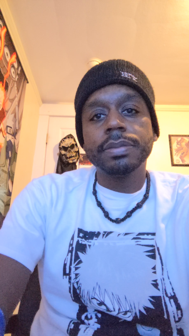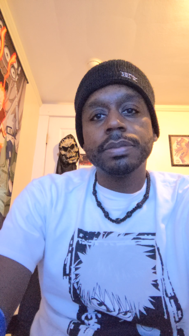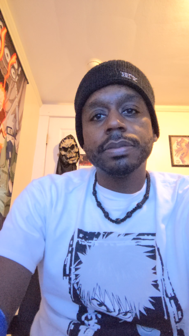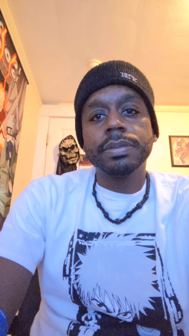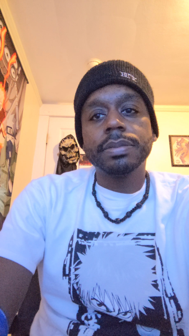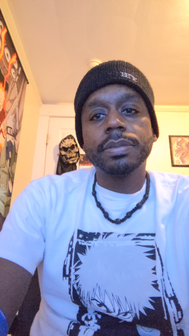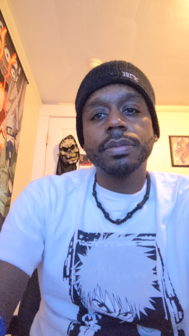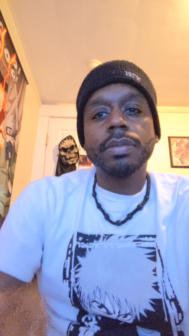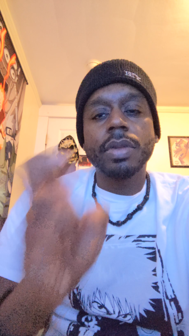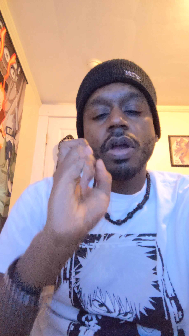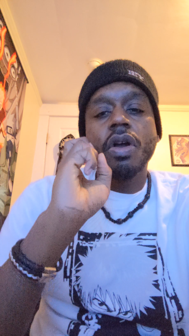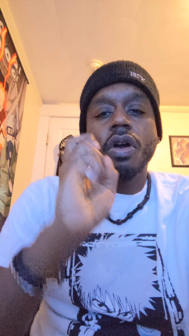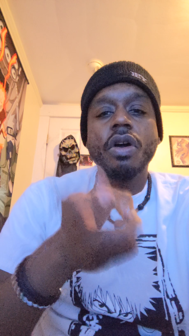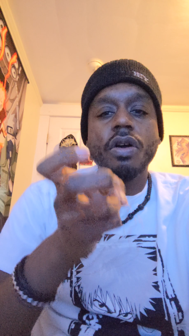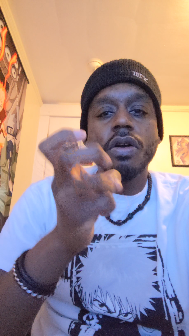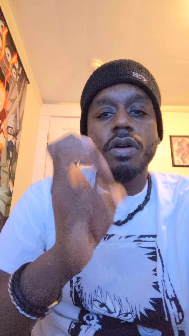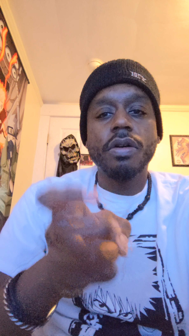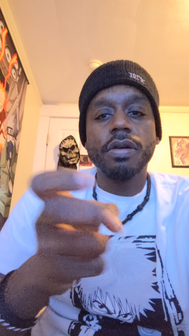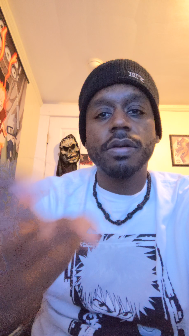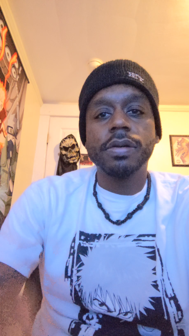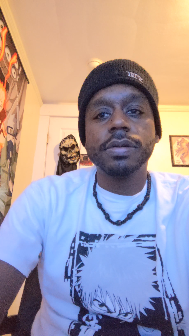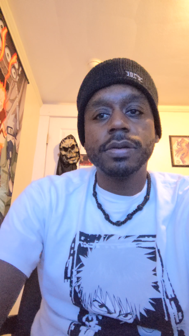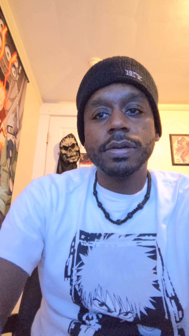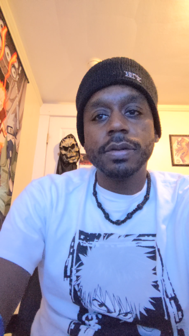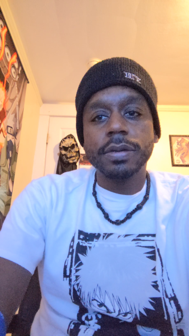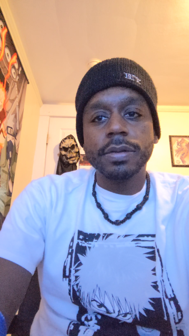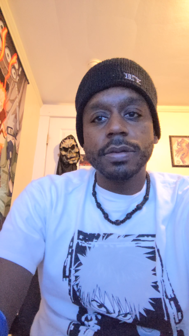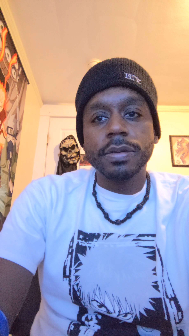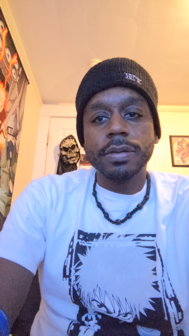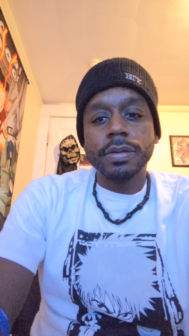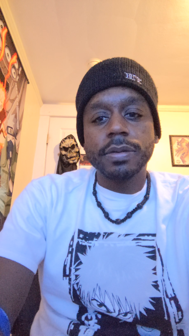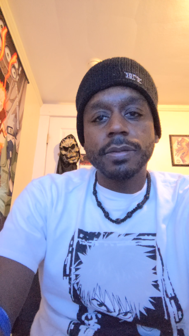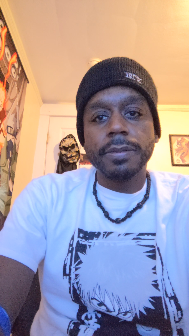hard